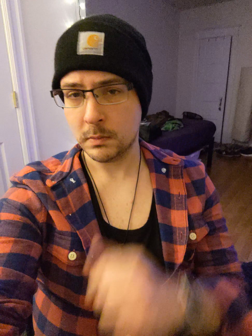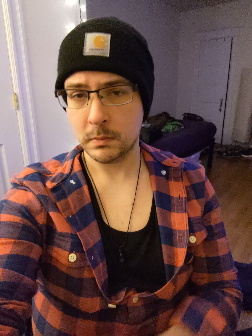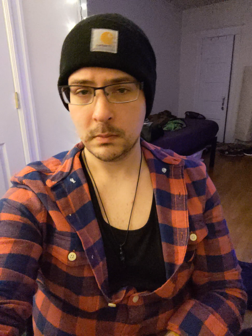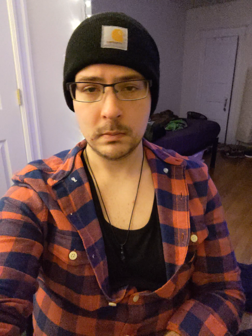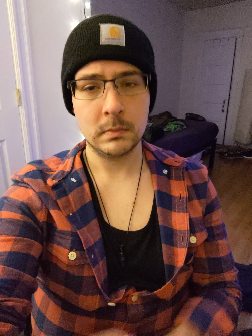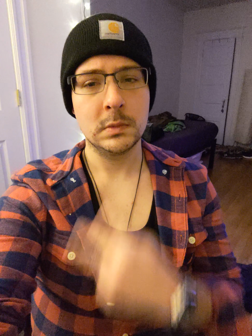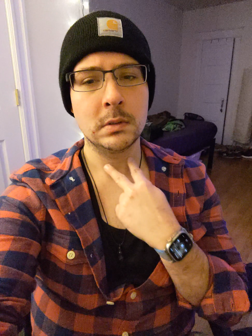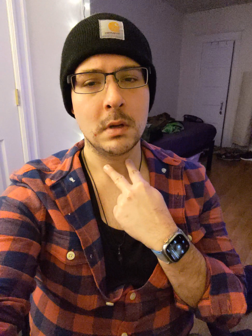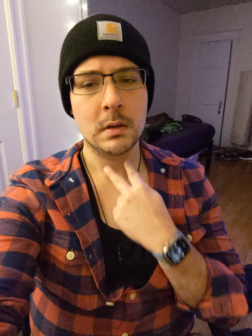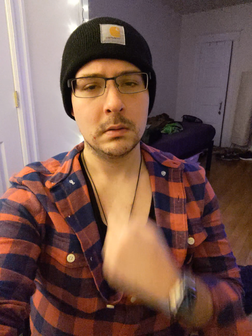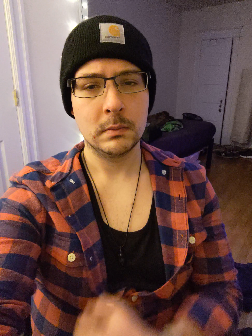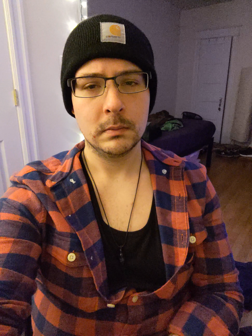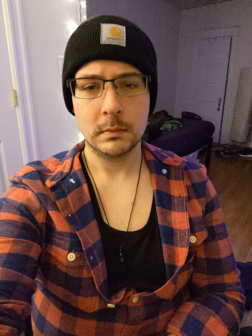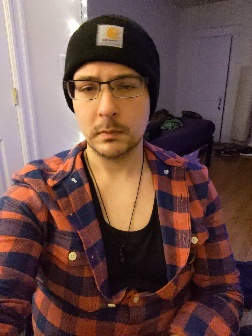stuck